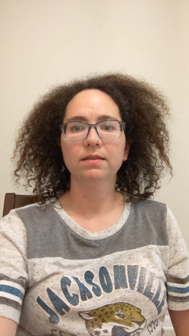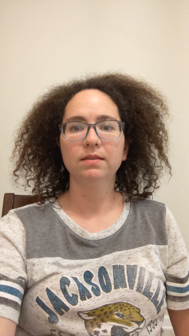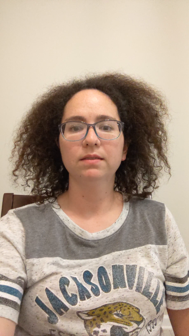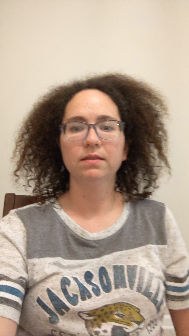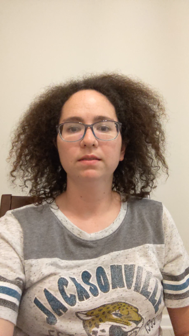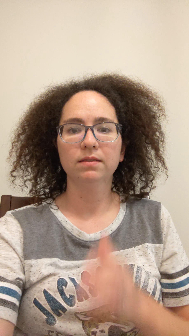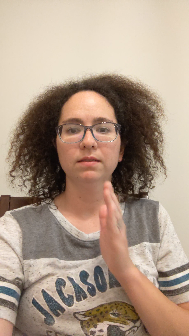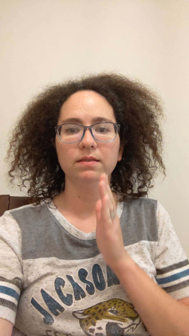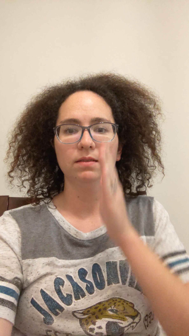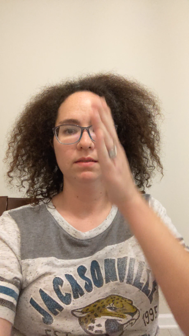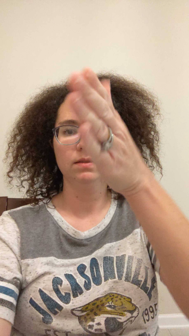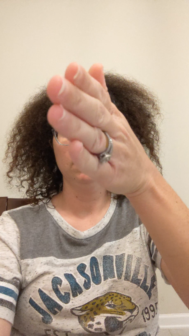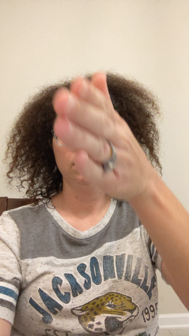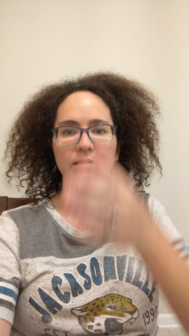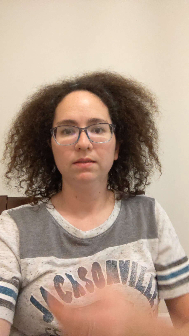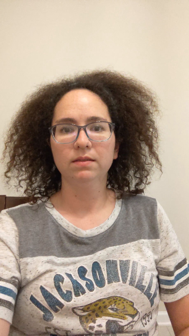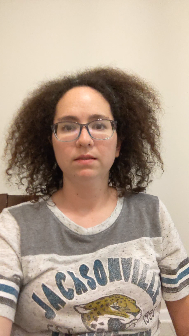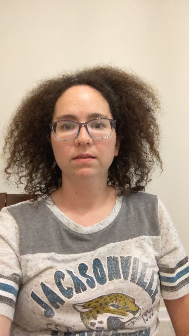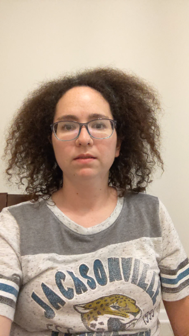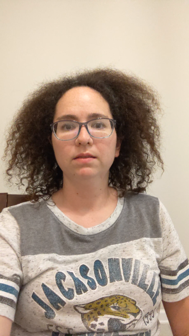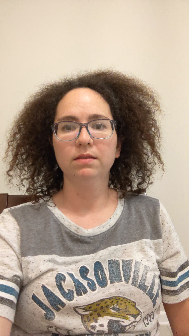over